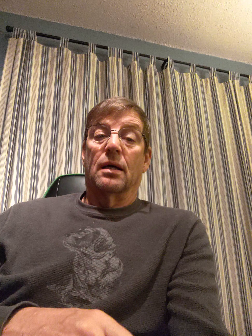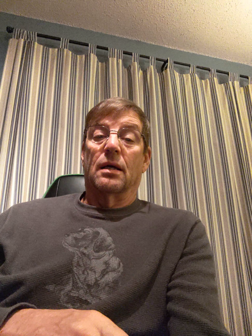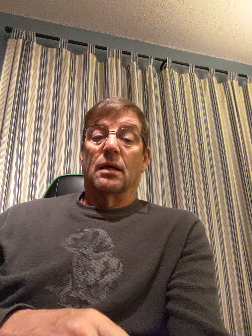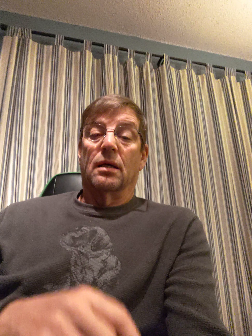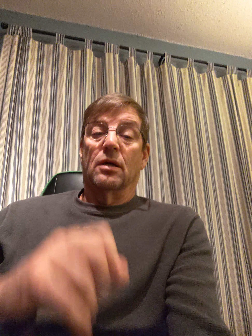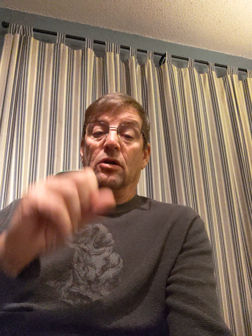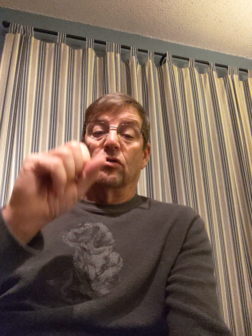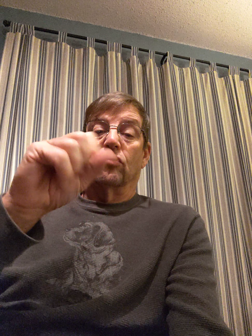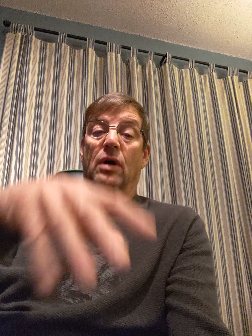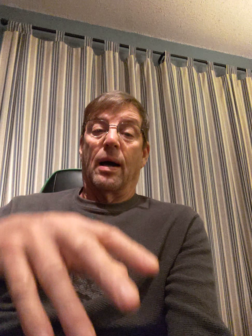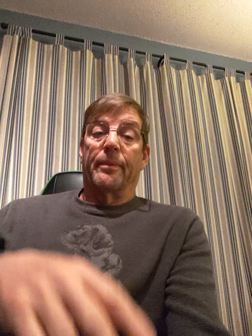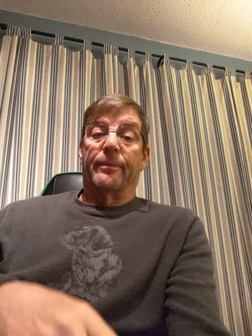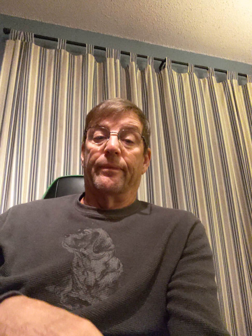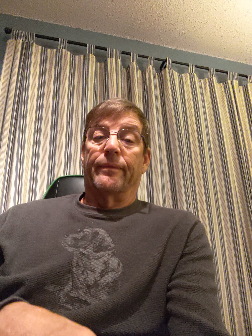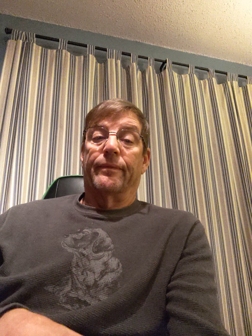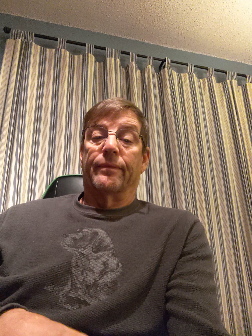drop